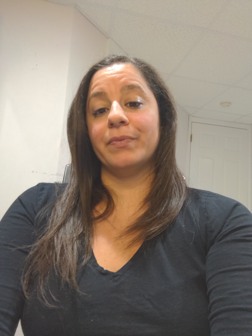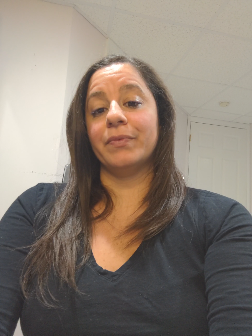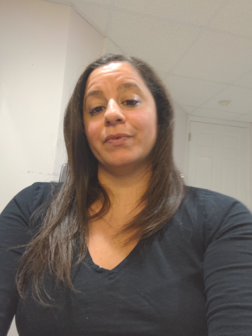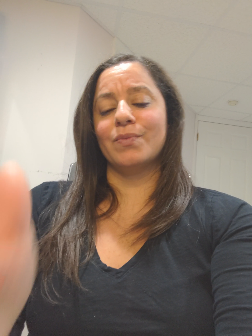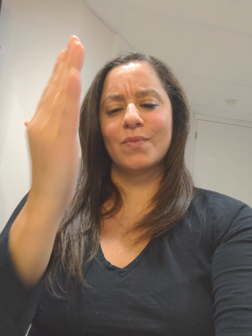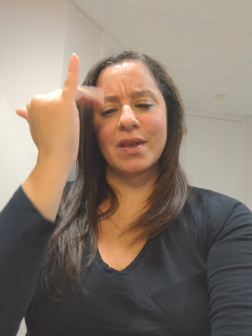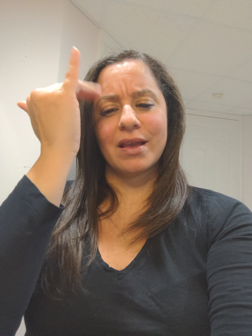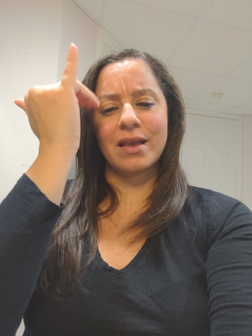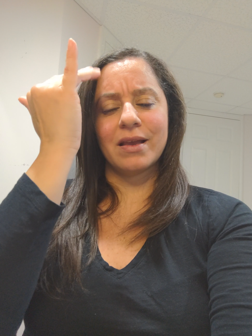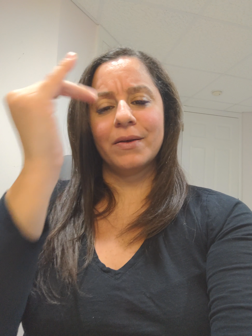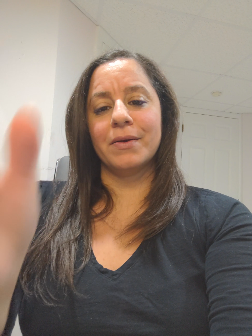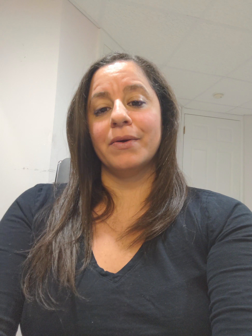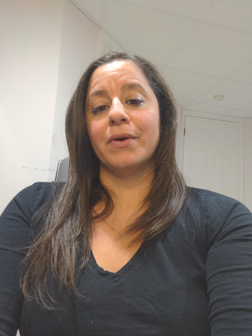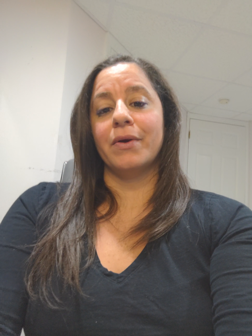why